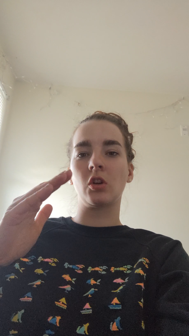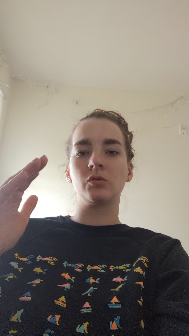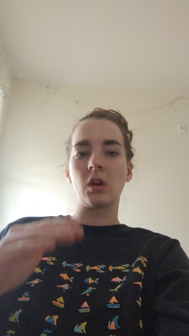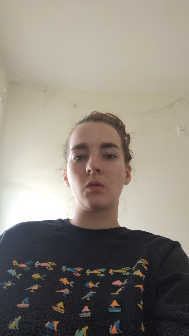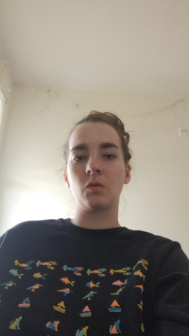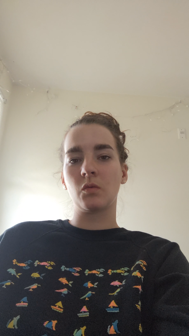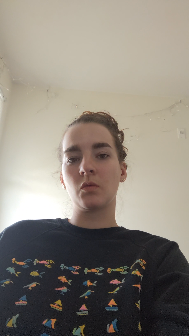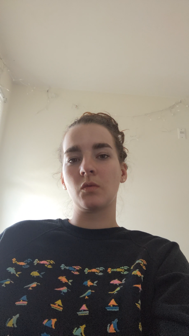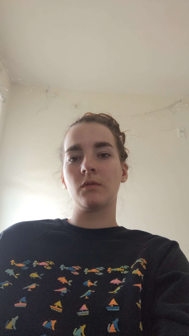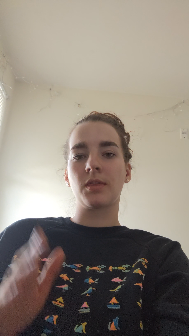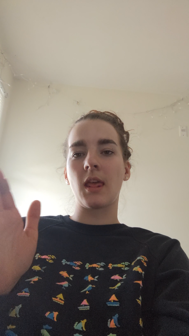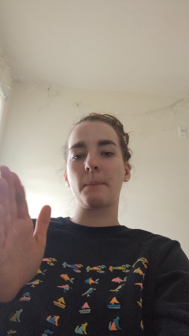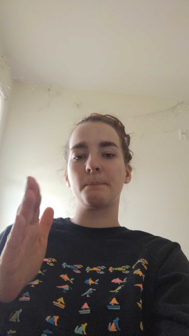clap